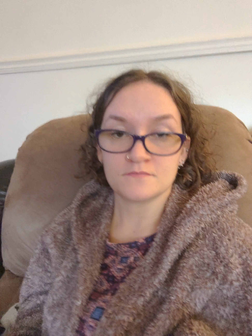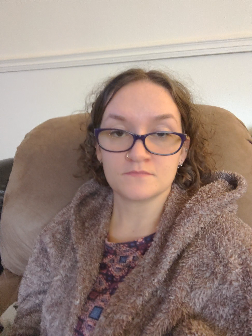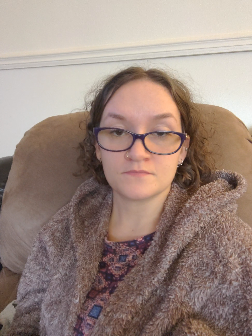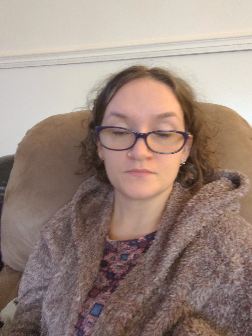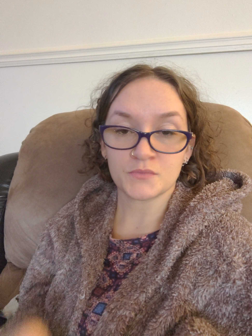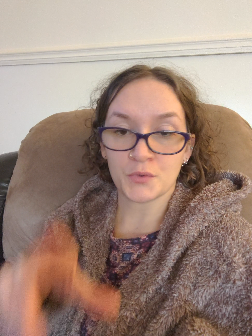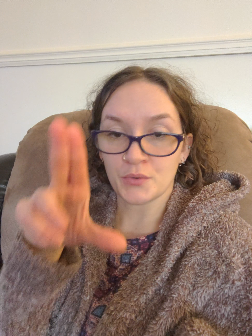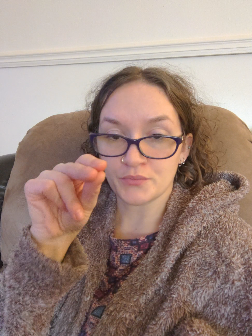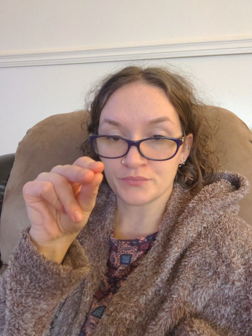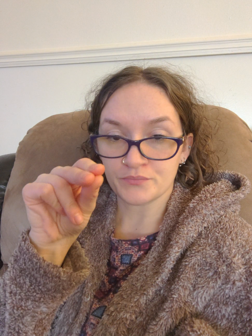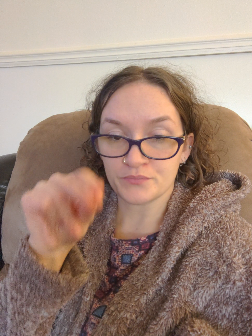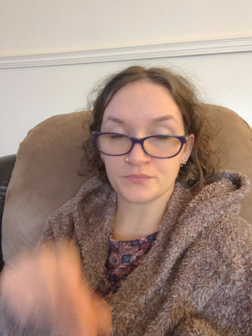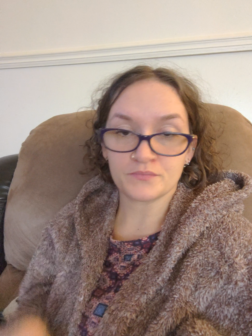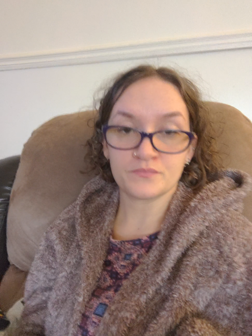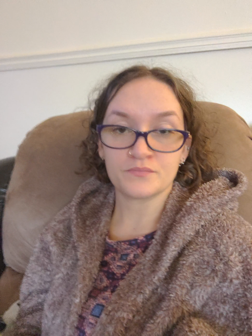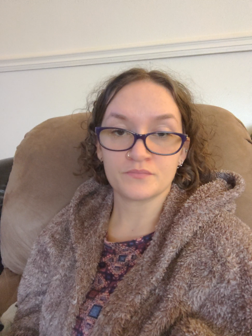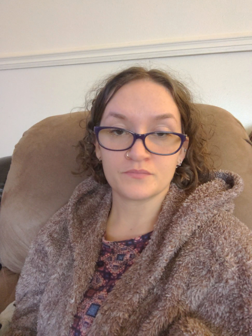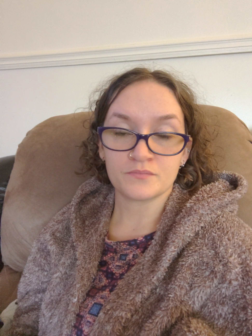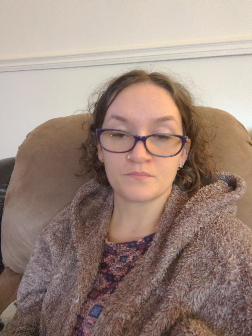no